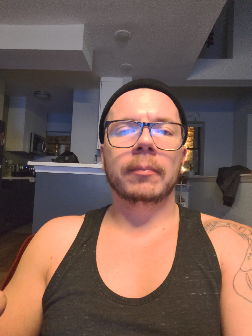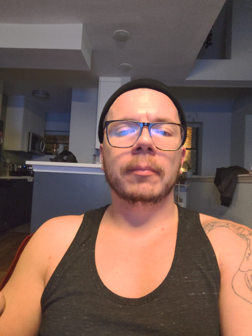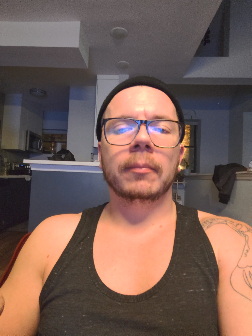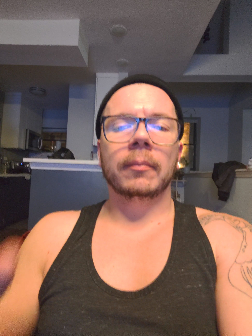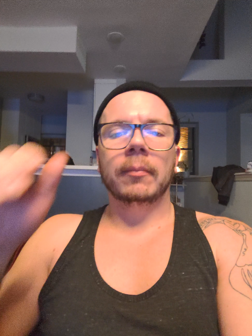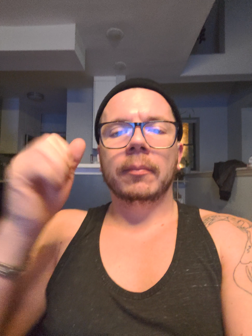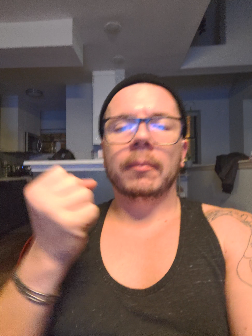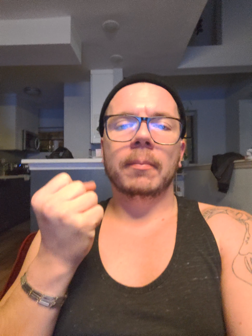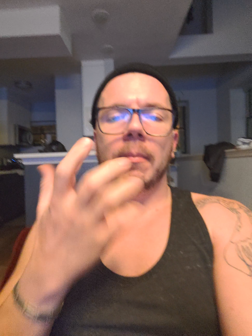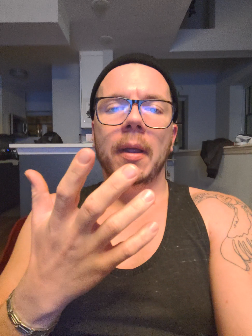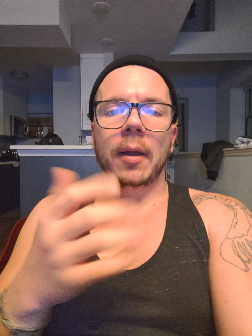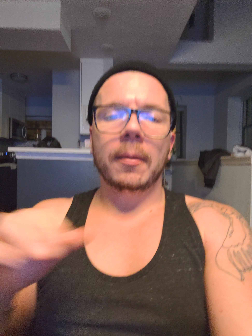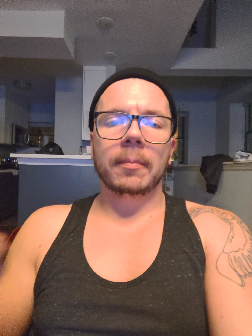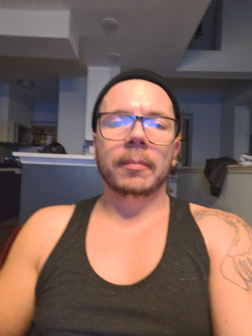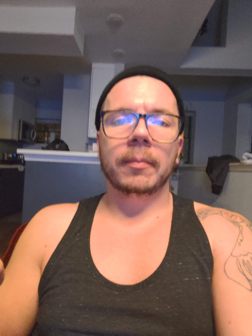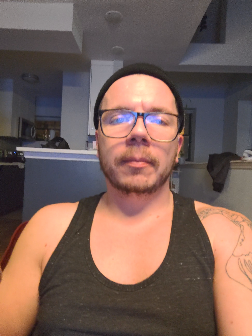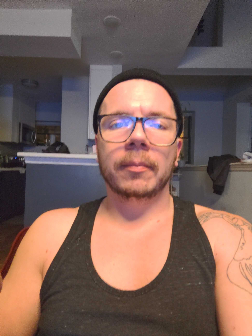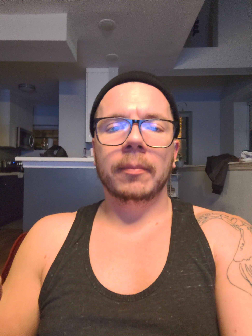many